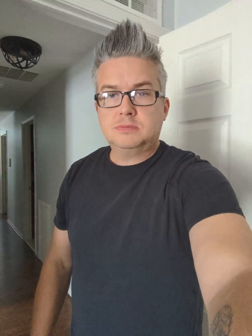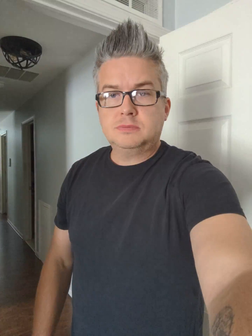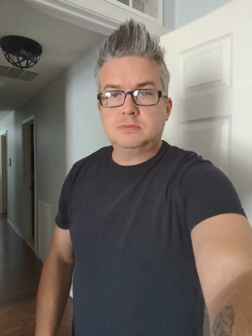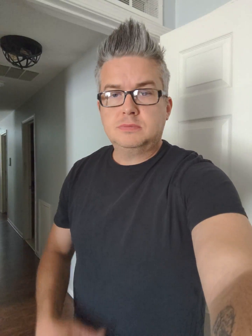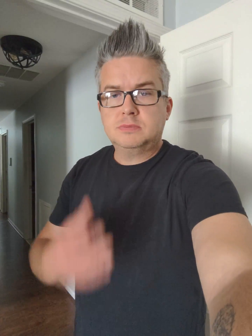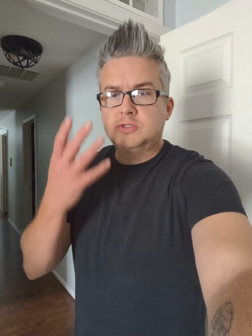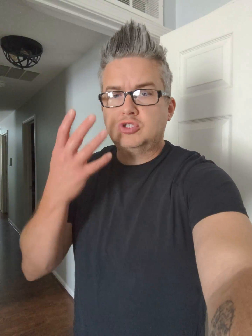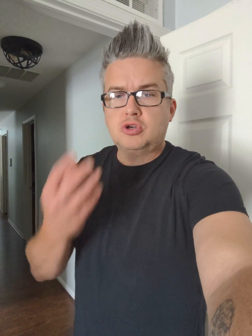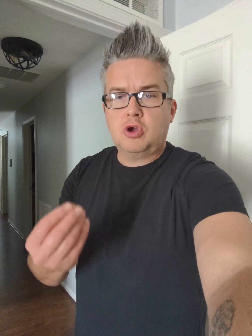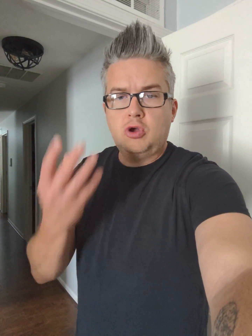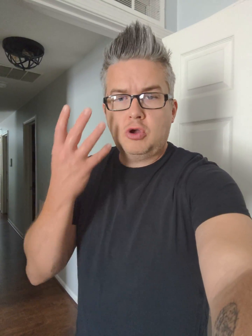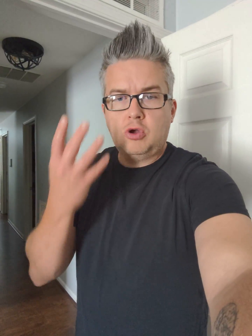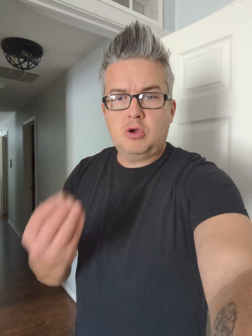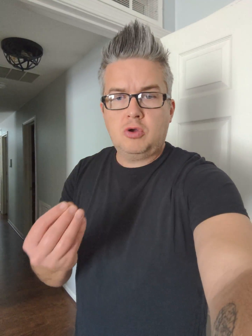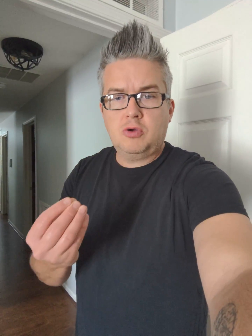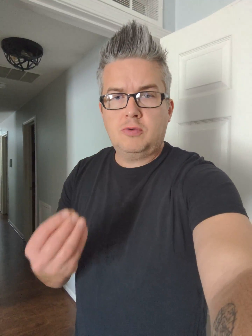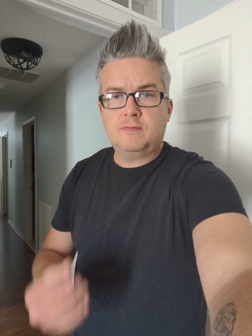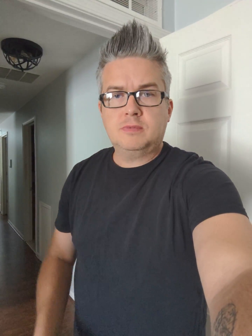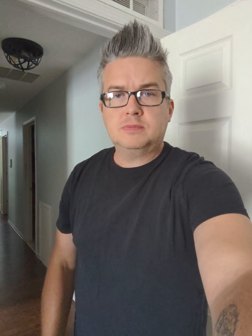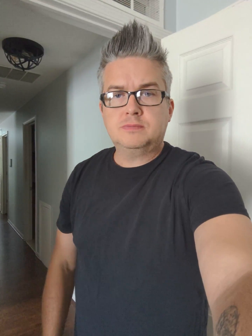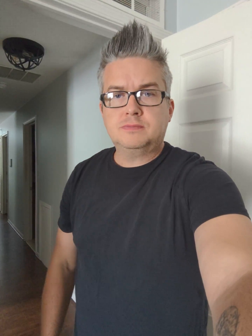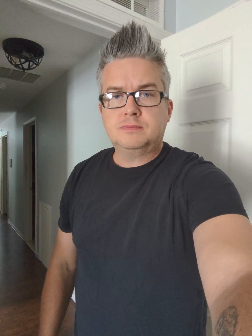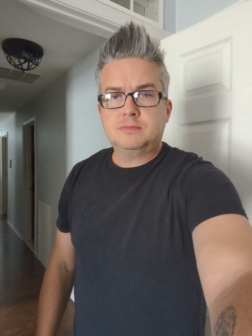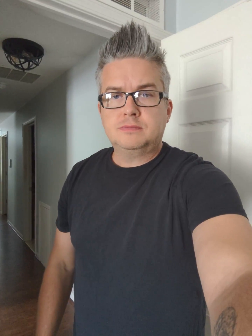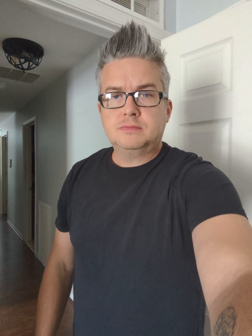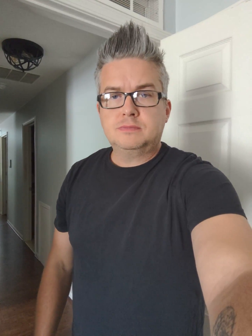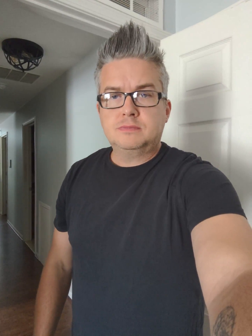gentle